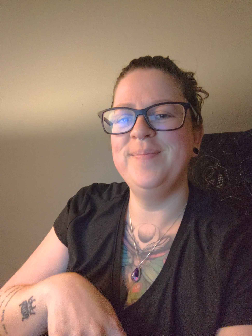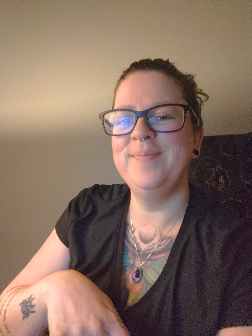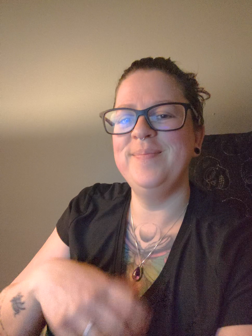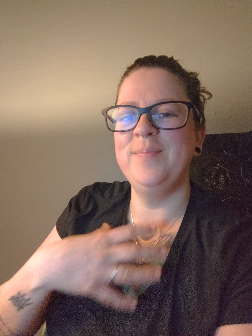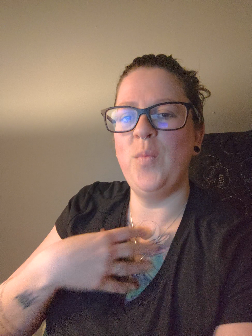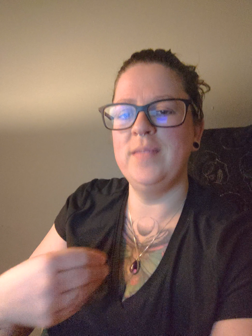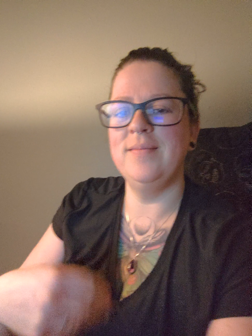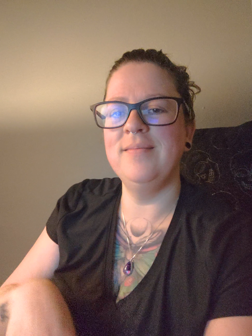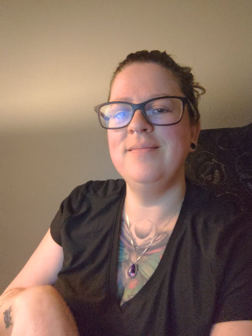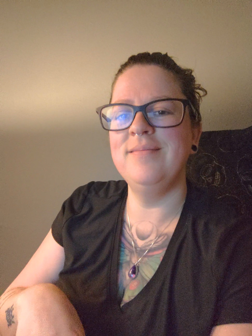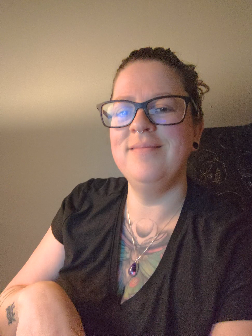white